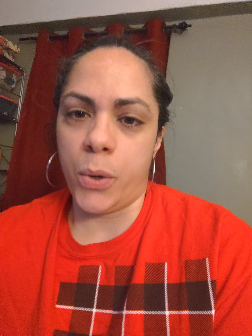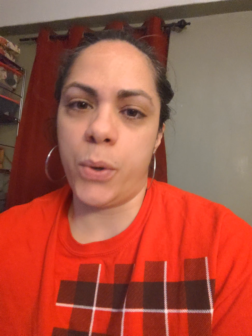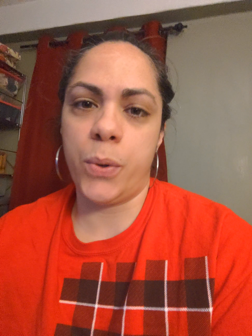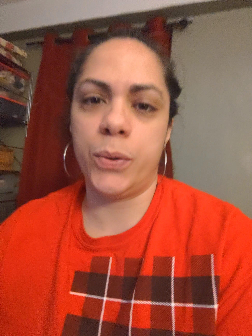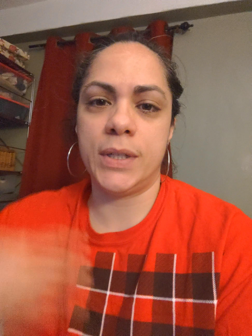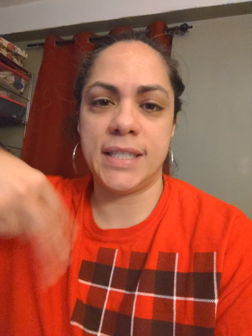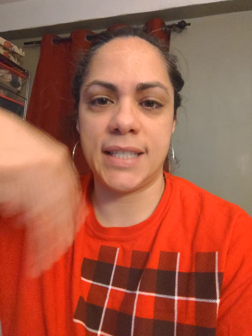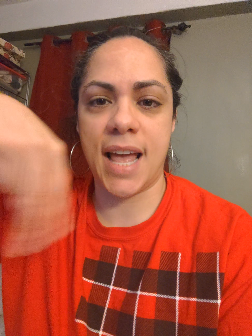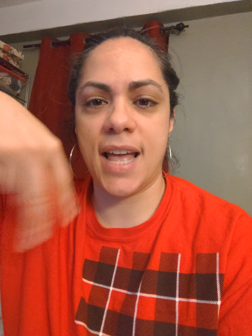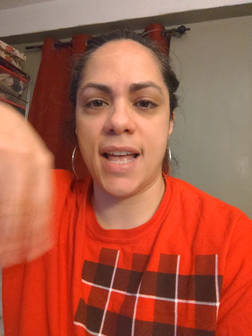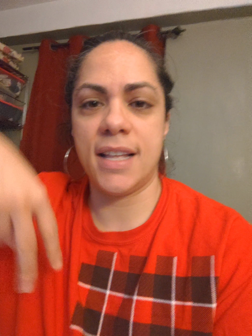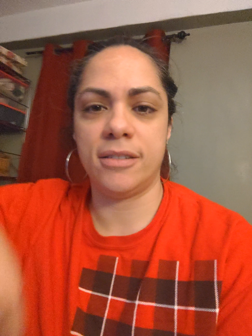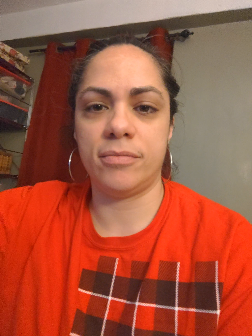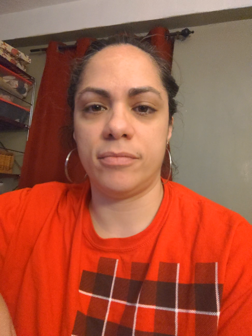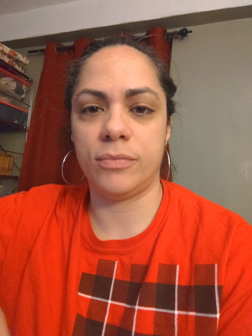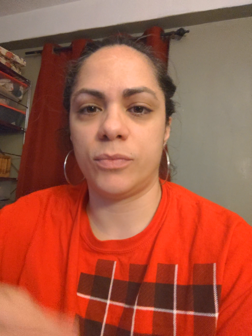dance